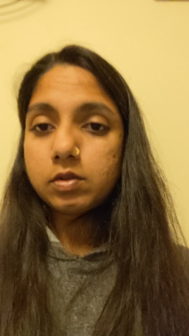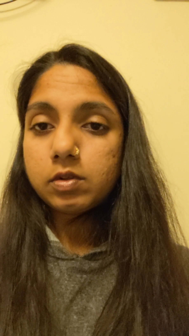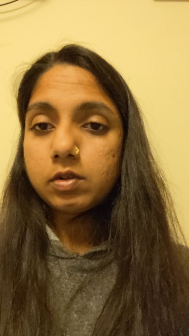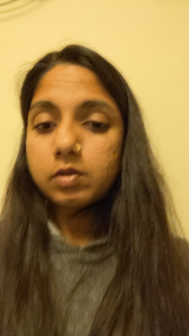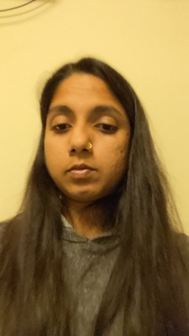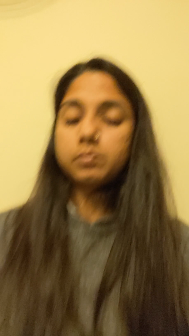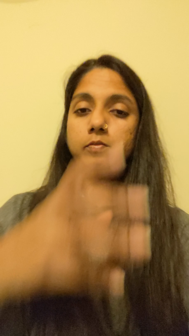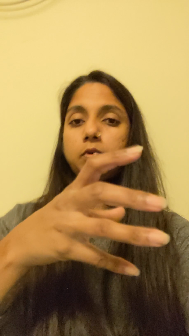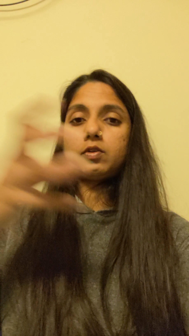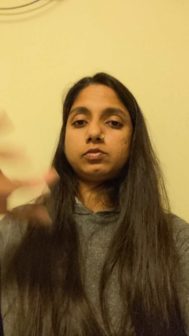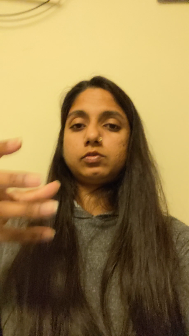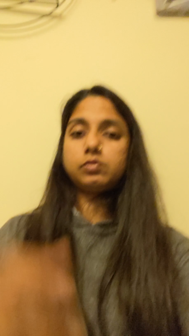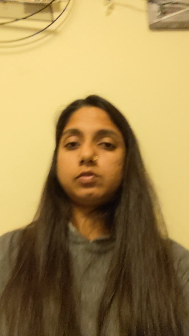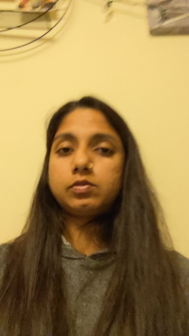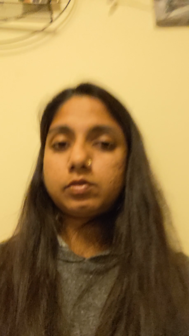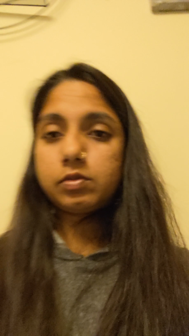much